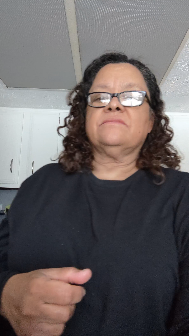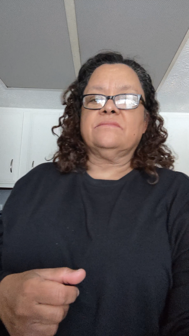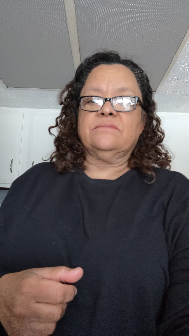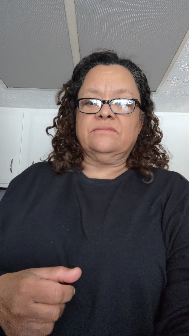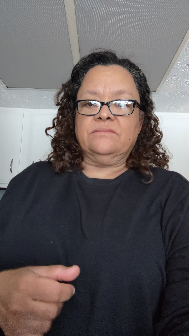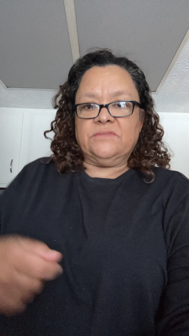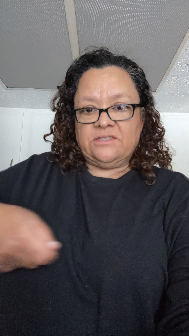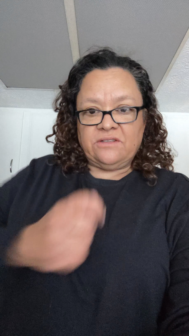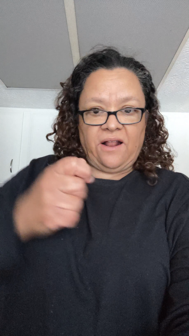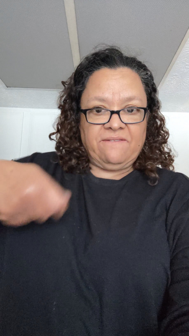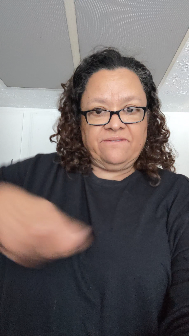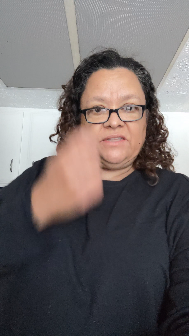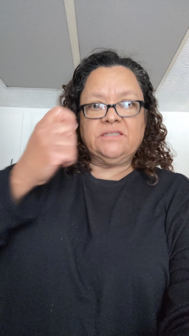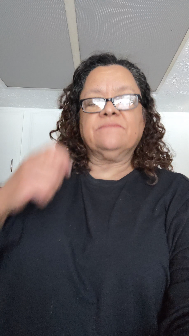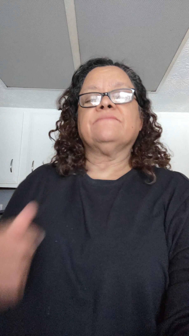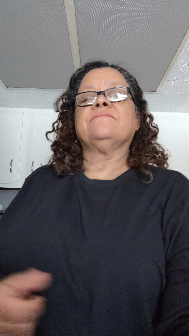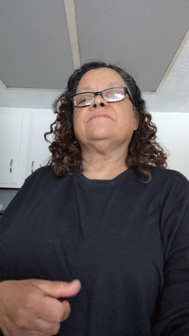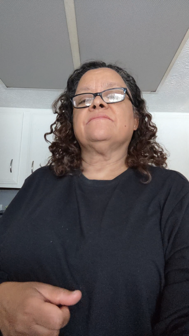shovel